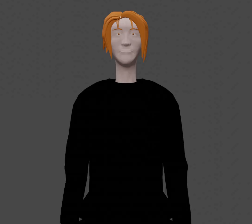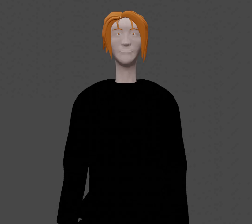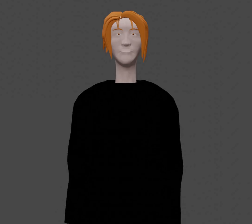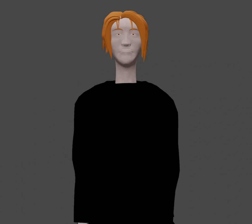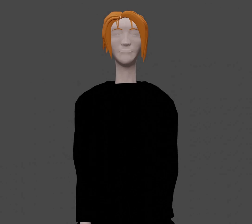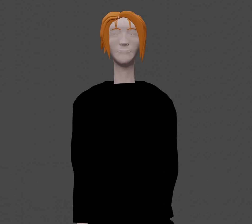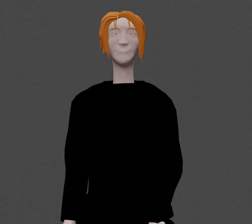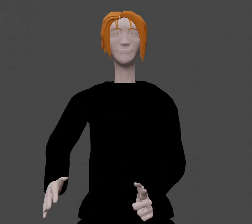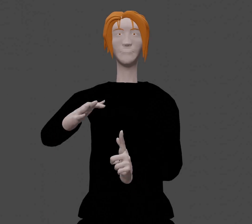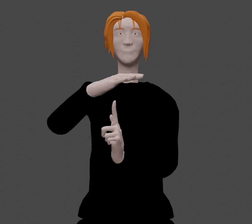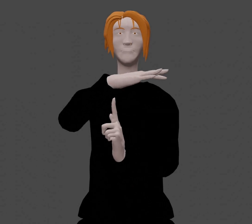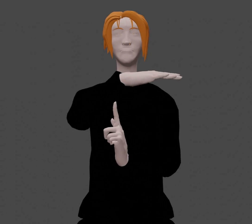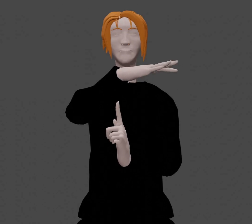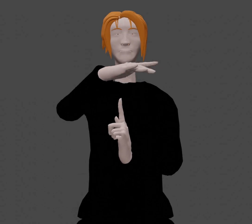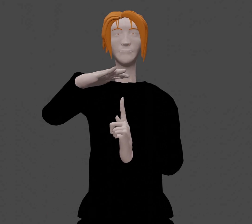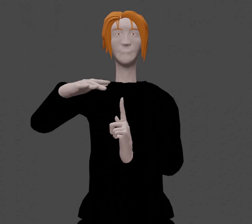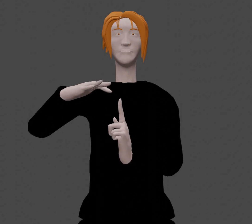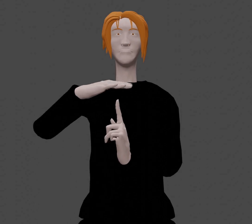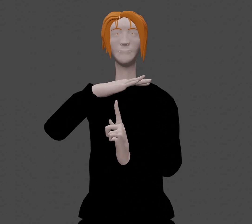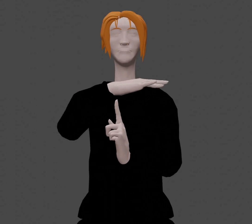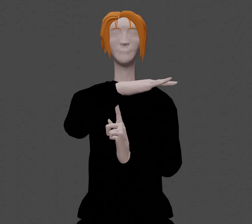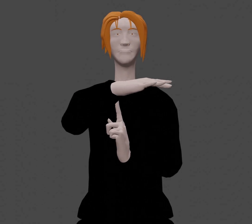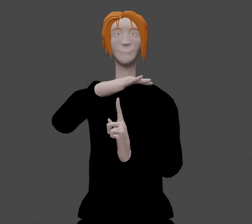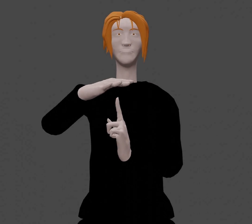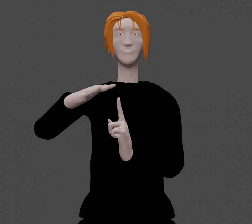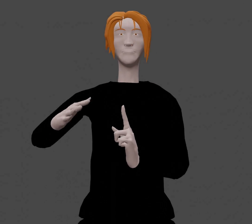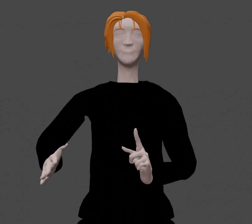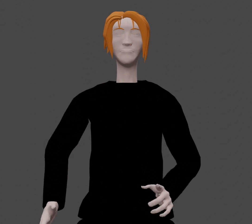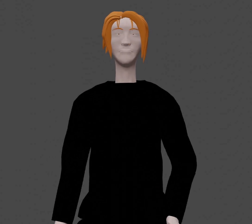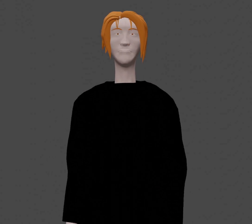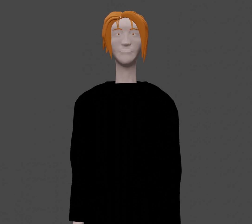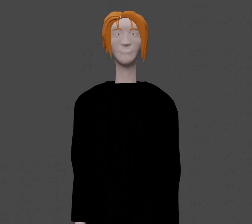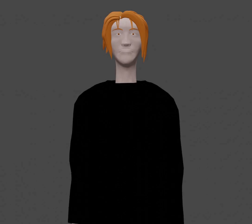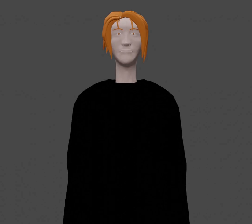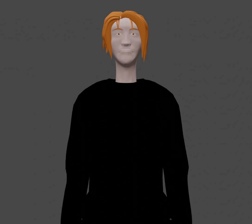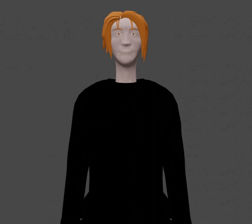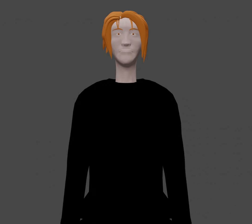Atmosphere